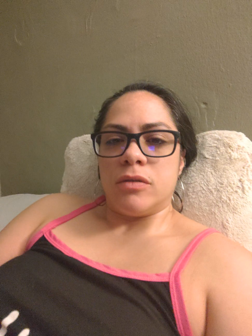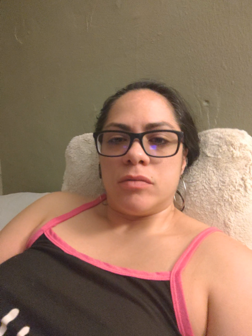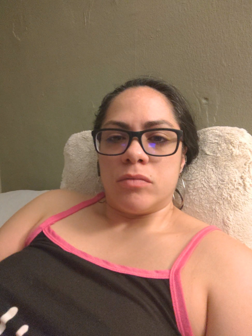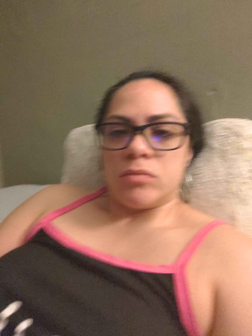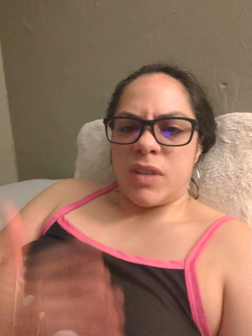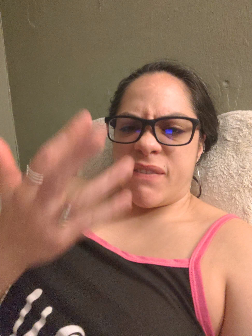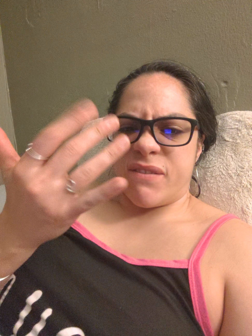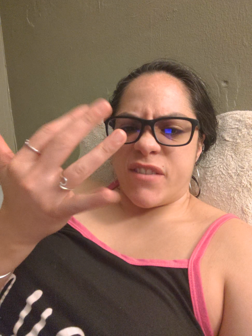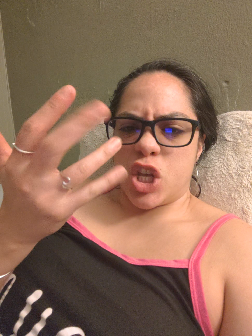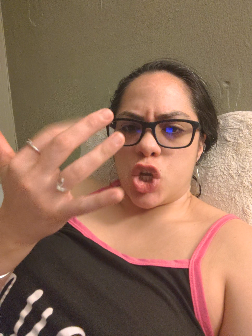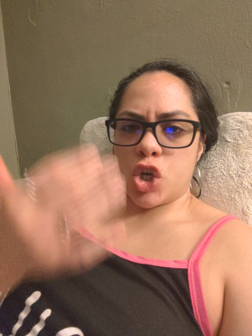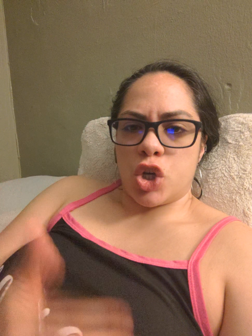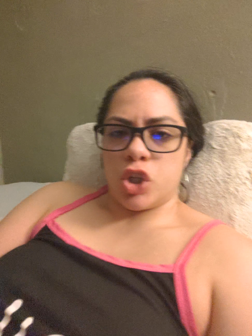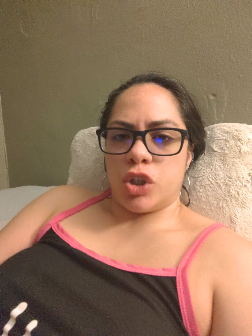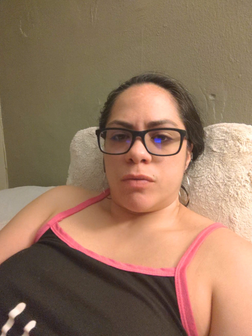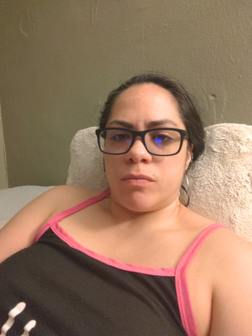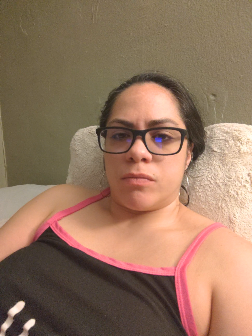finger